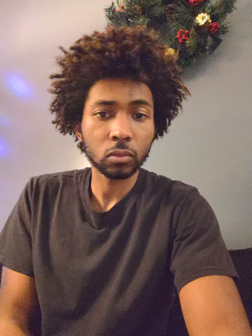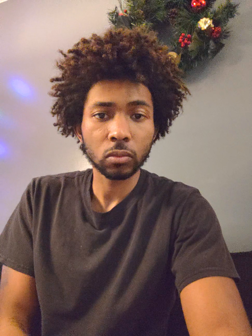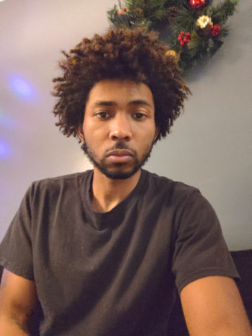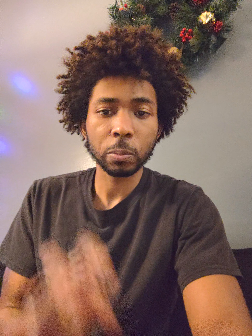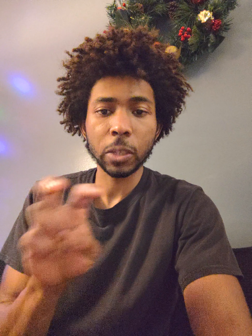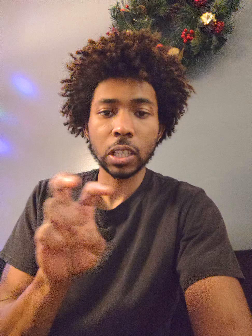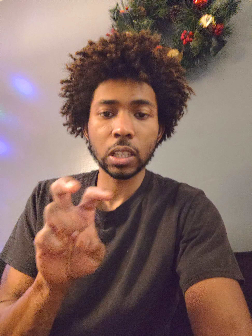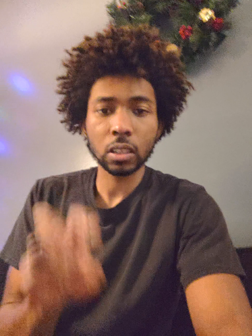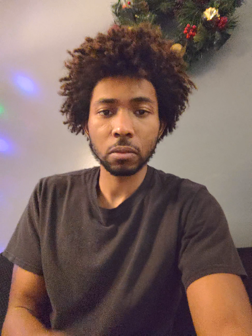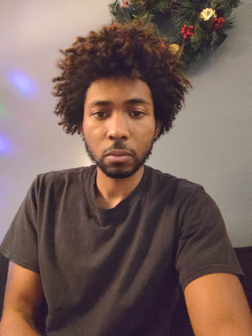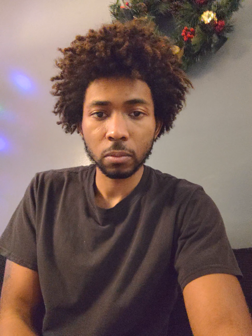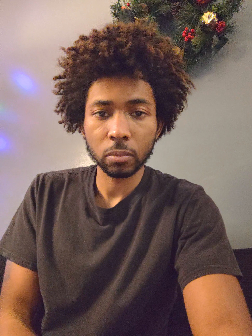pizza